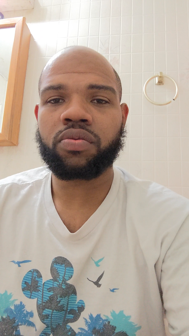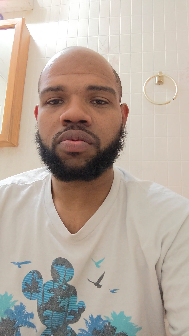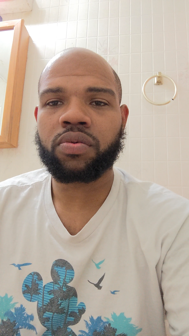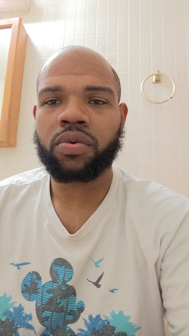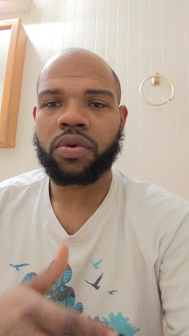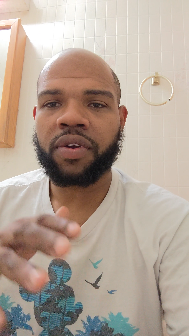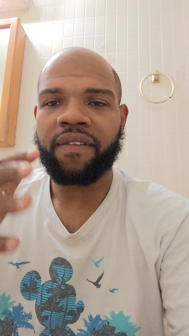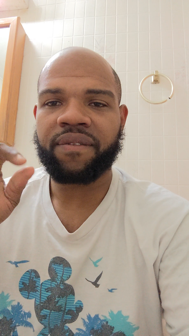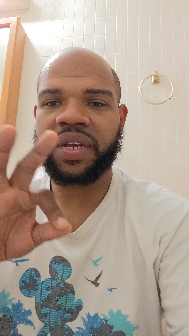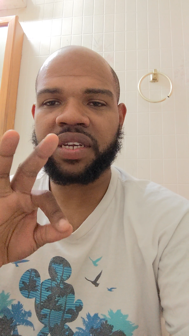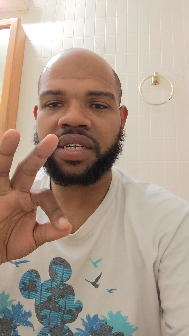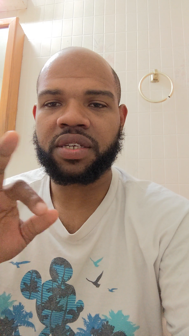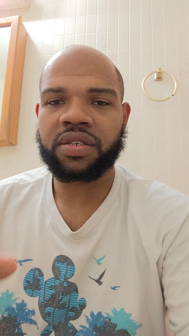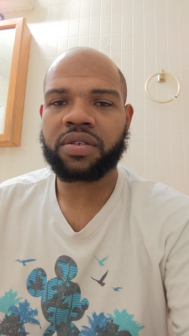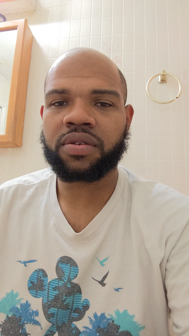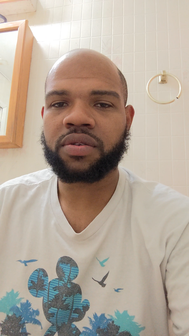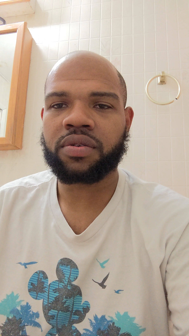fit